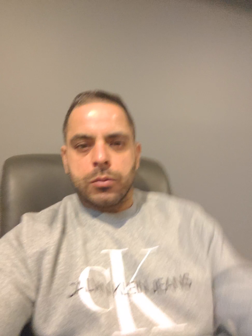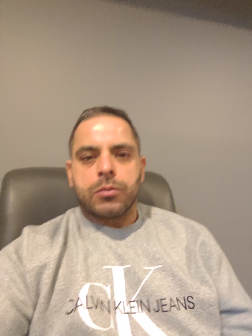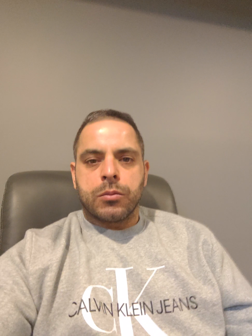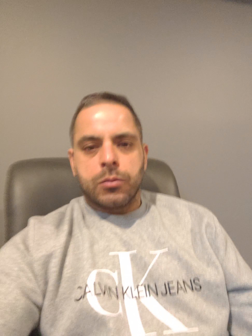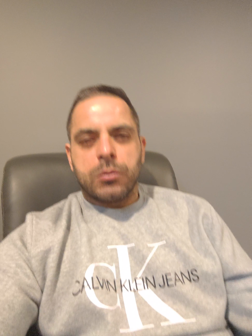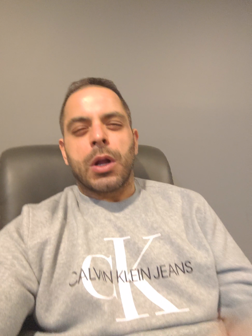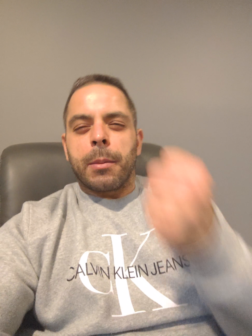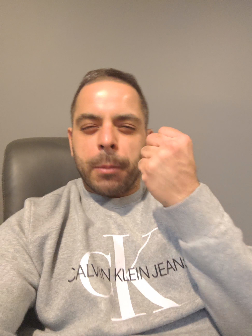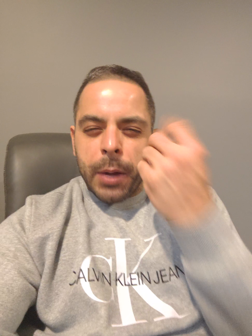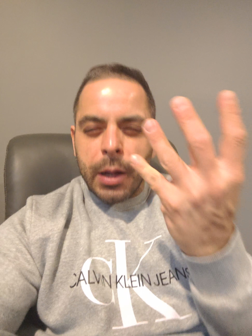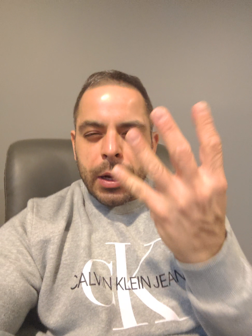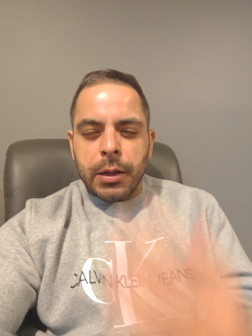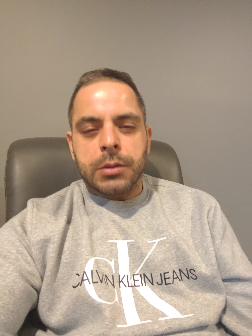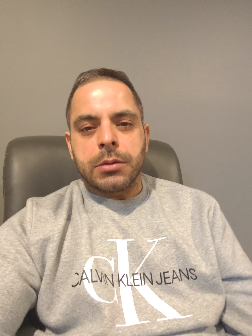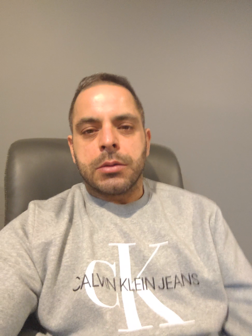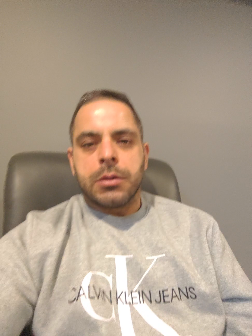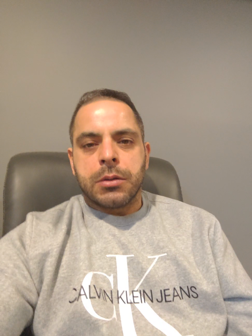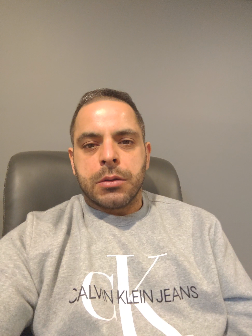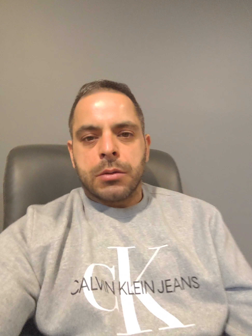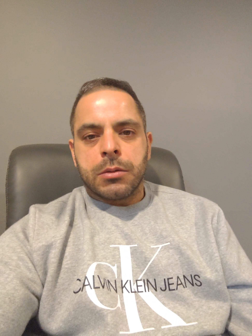many